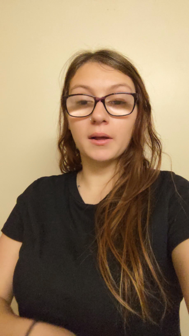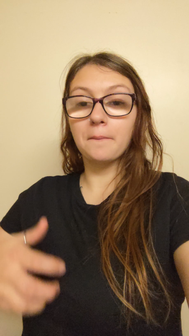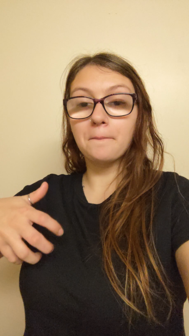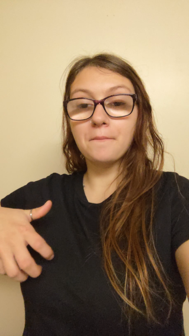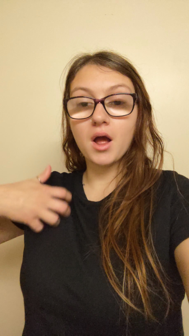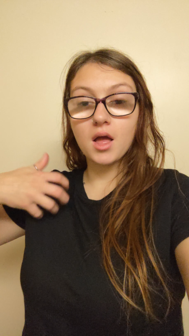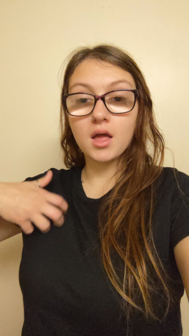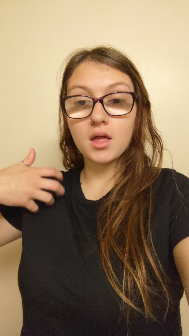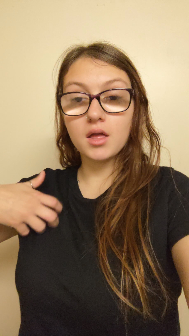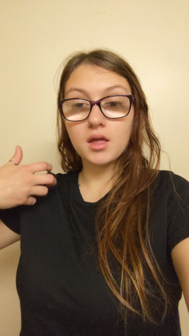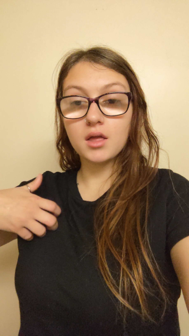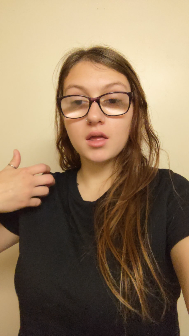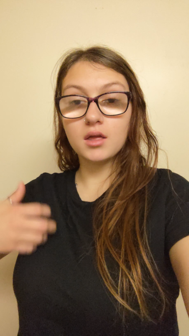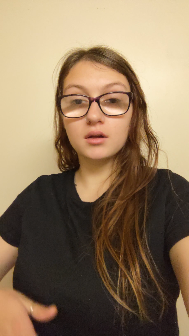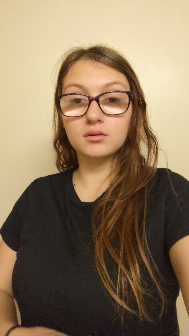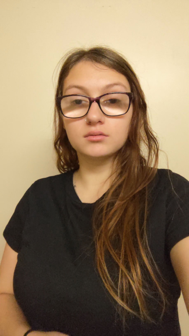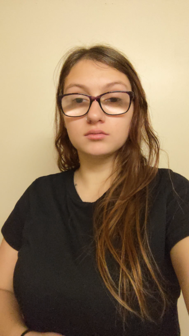monkey